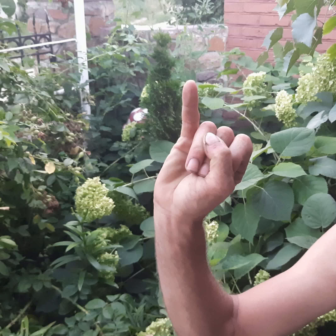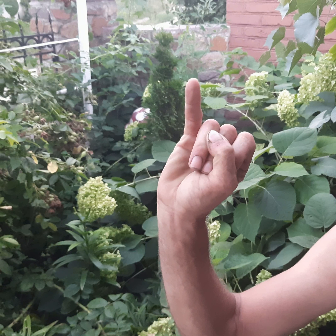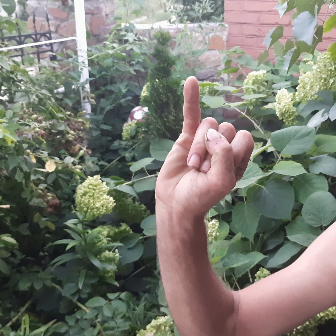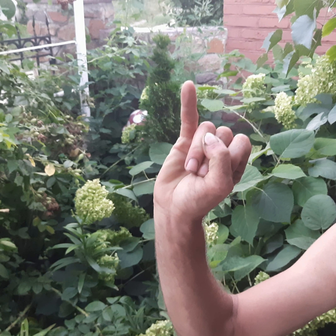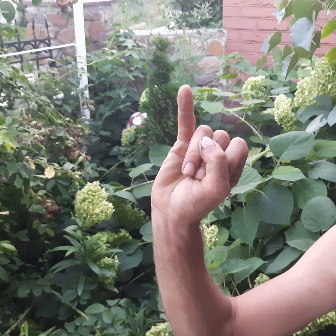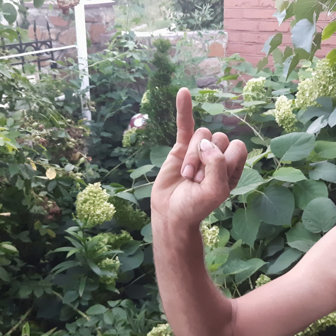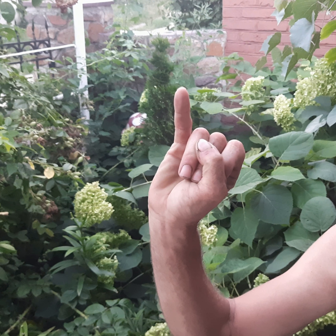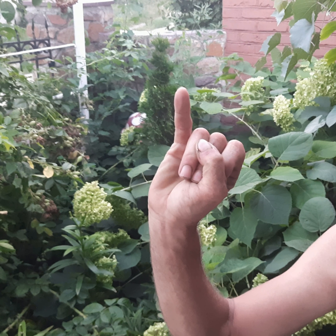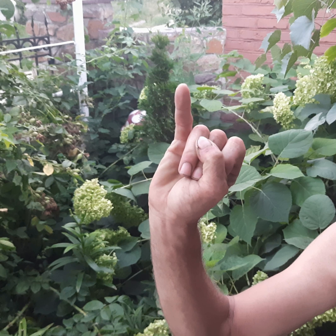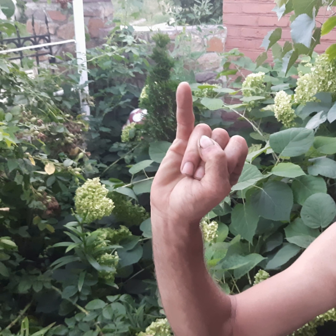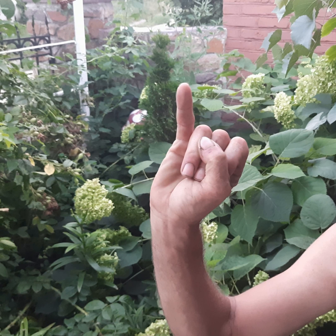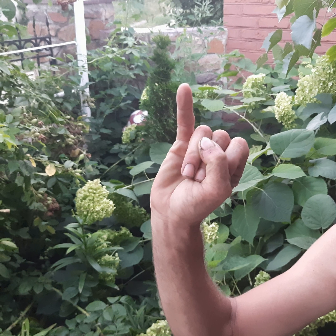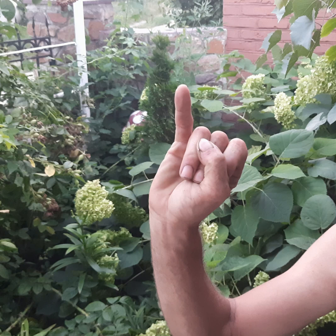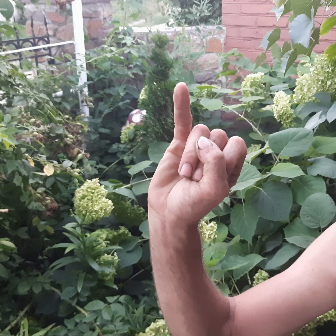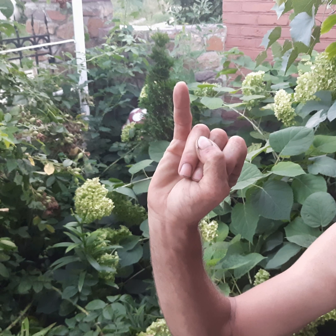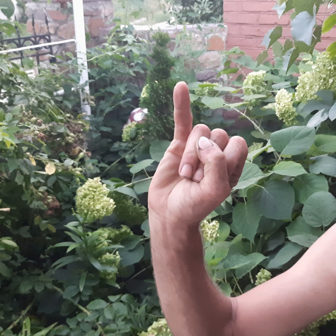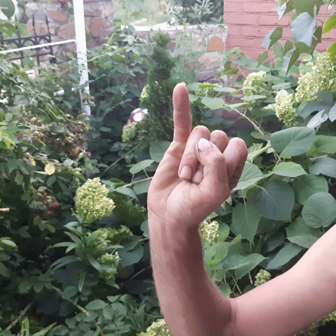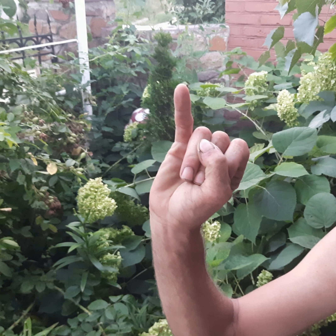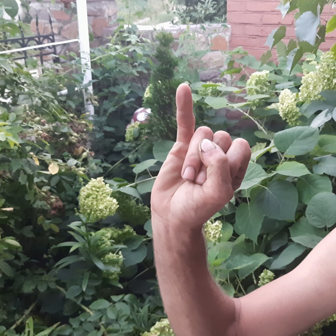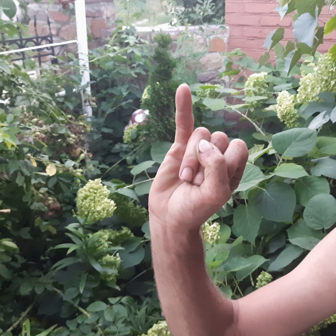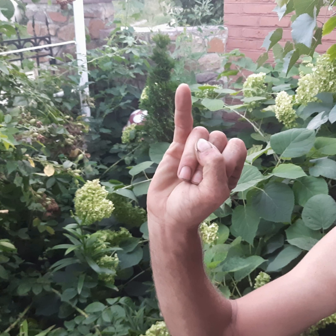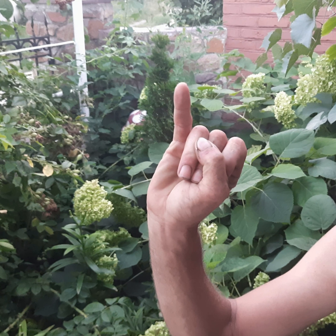І